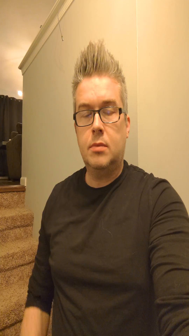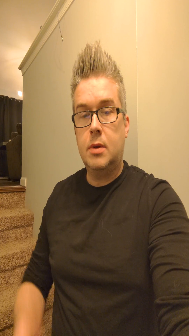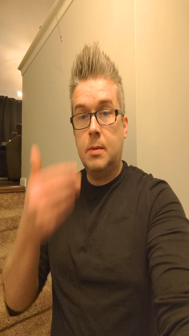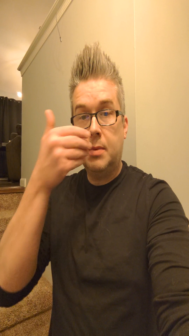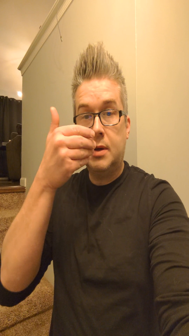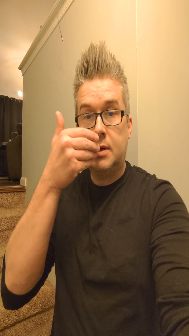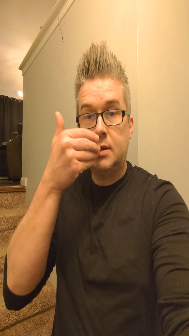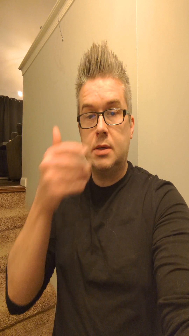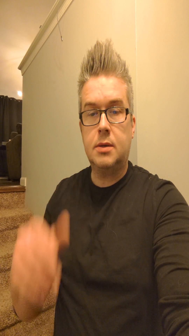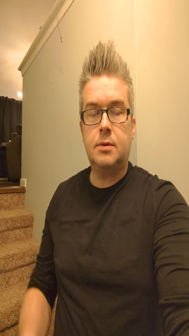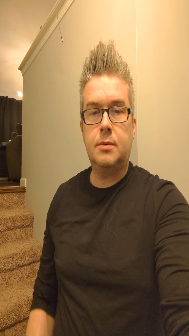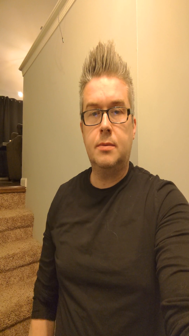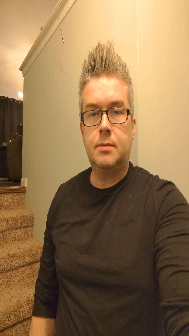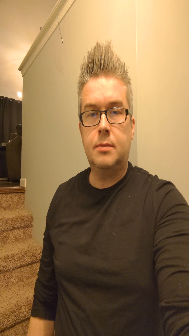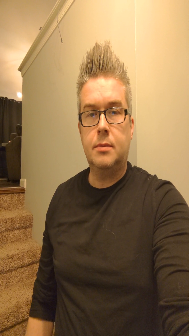pizza